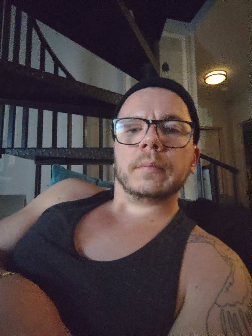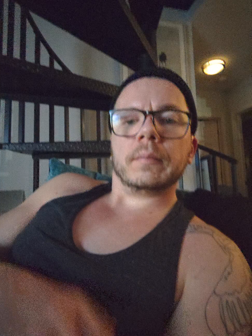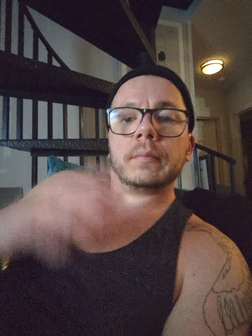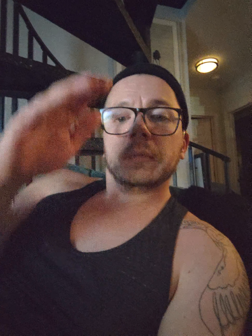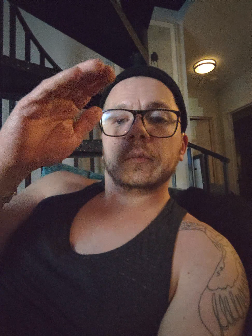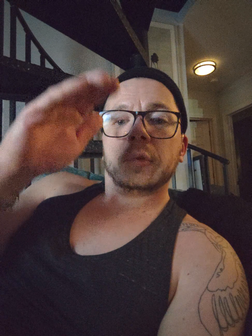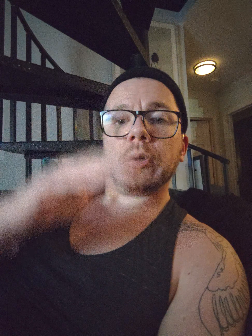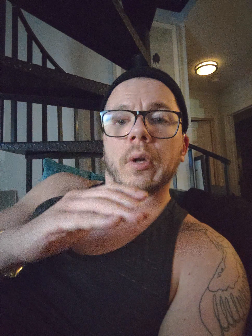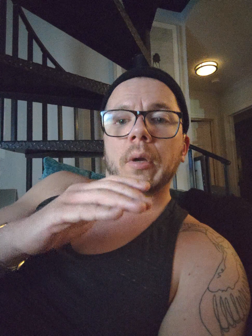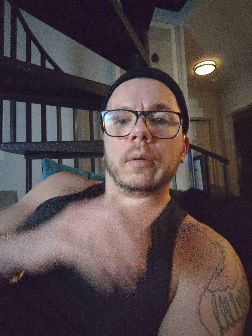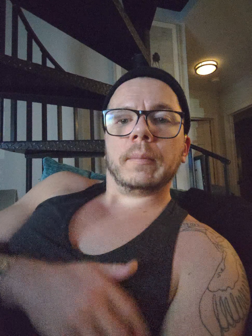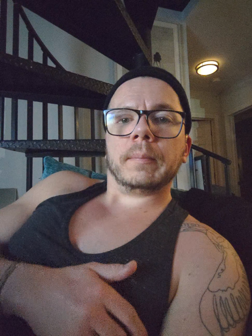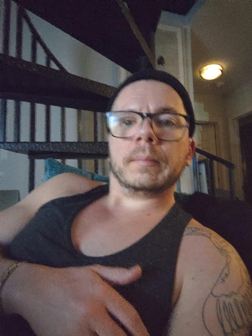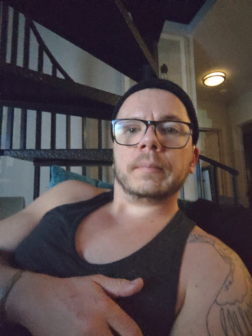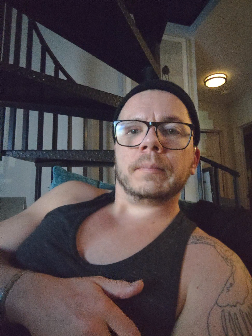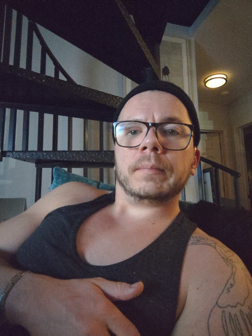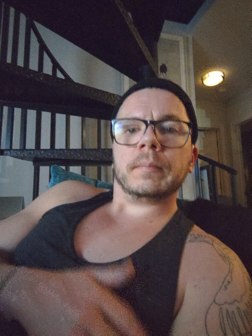child